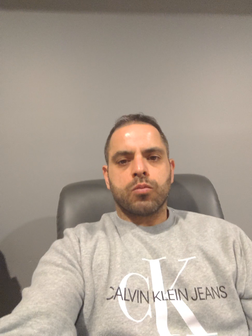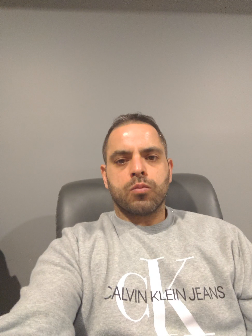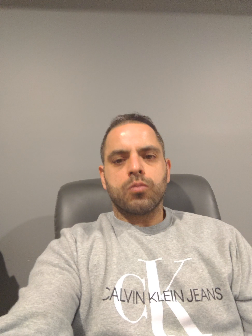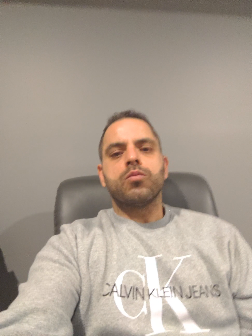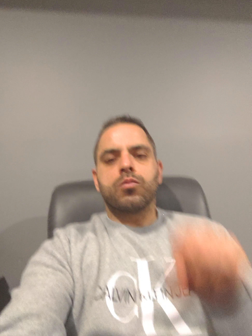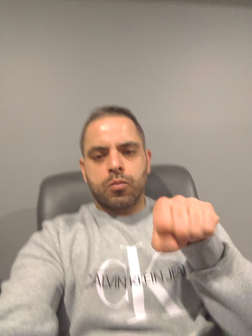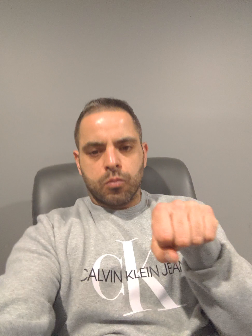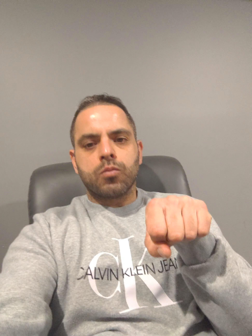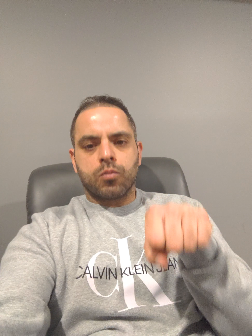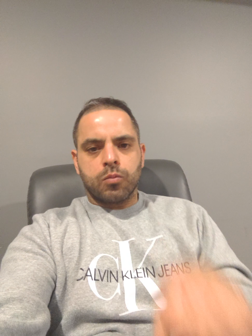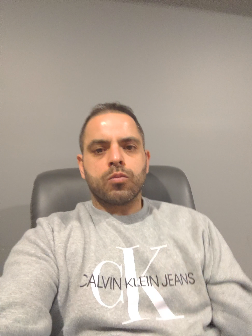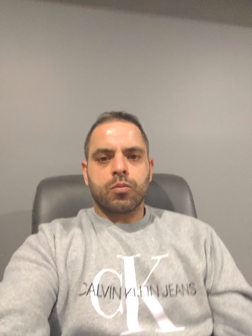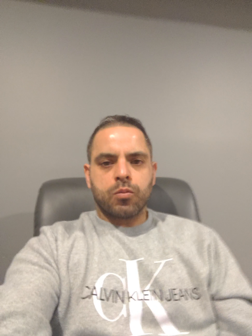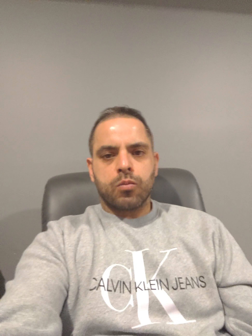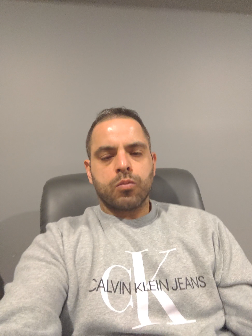can